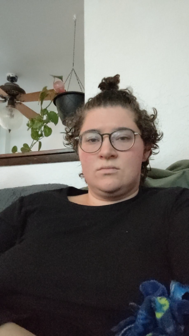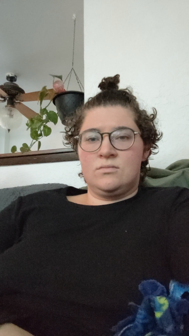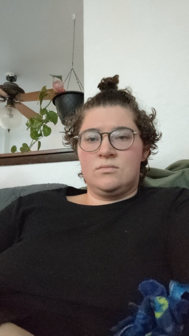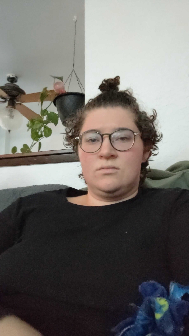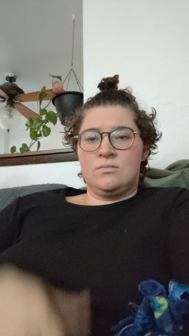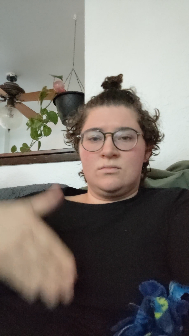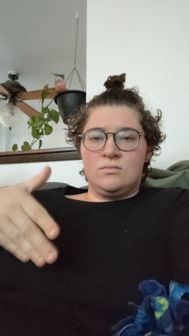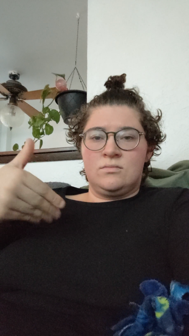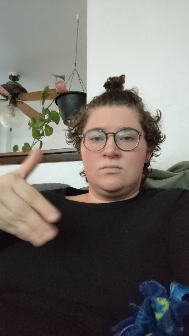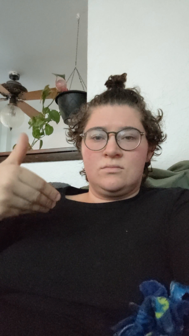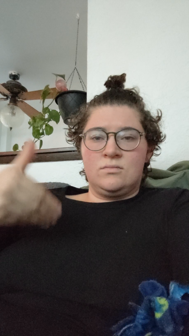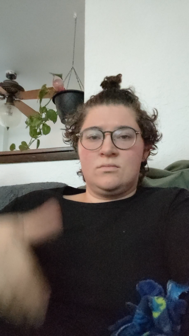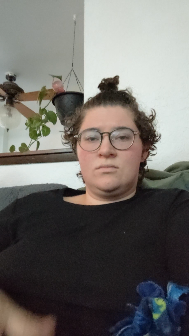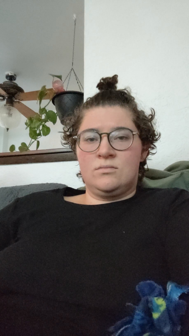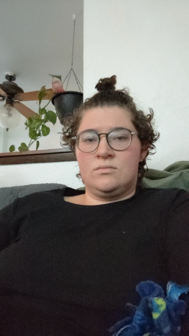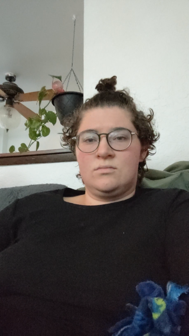pants